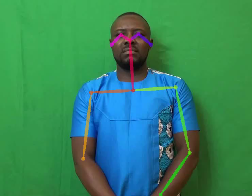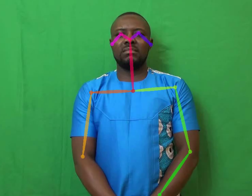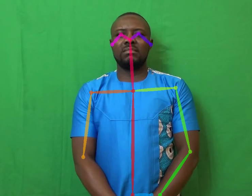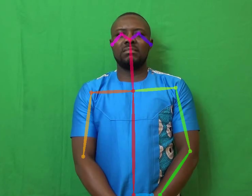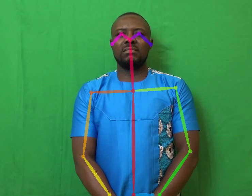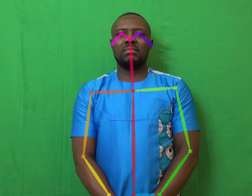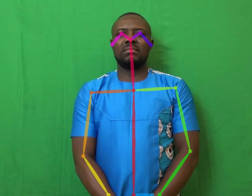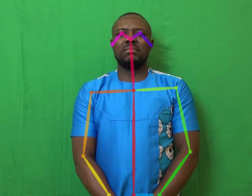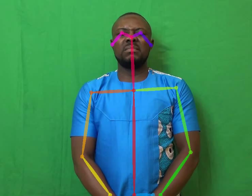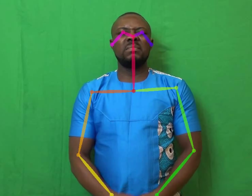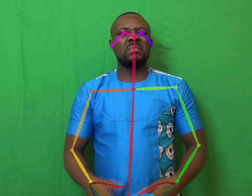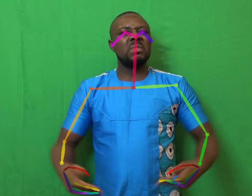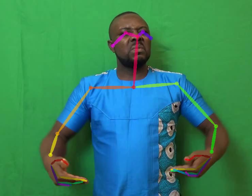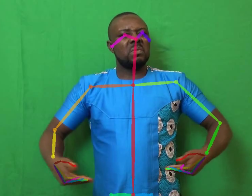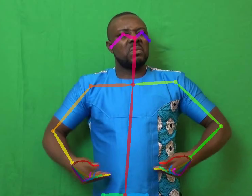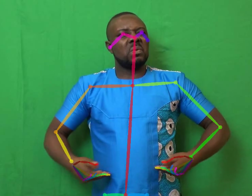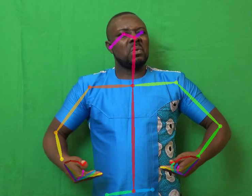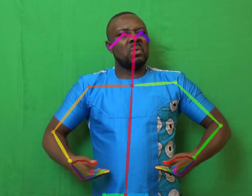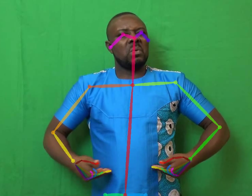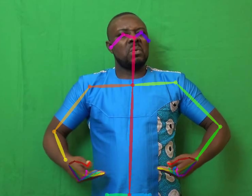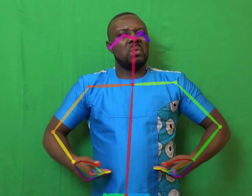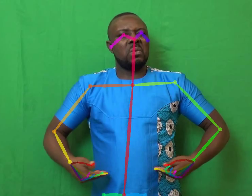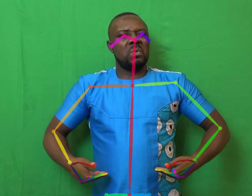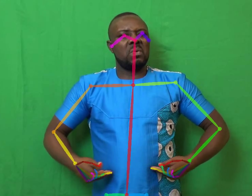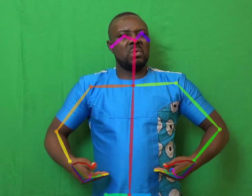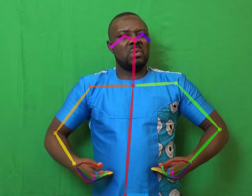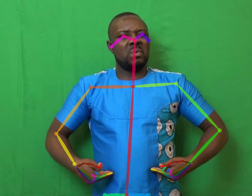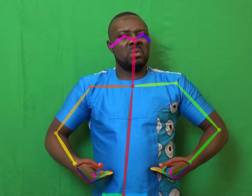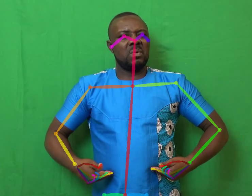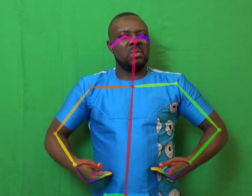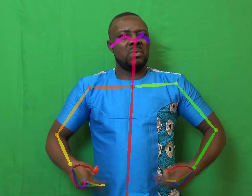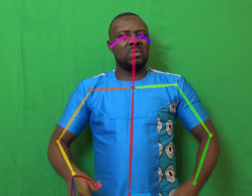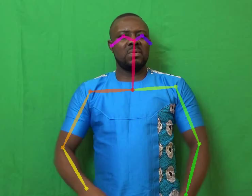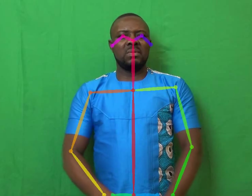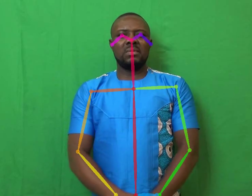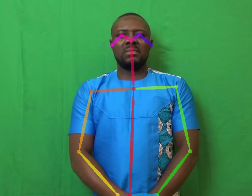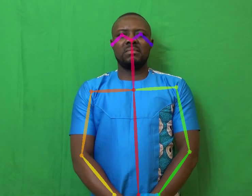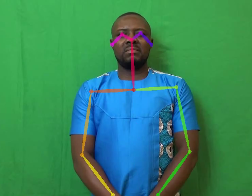young